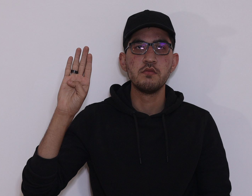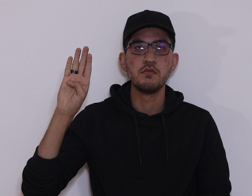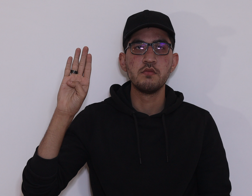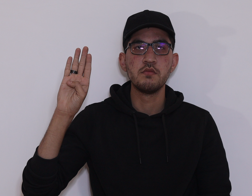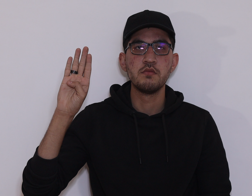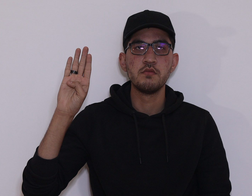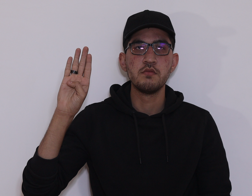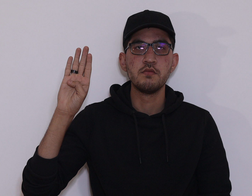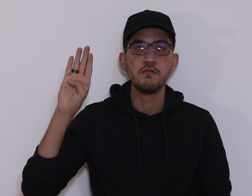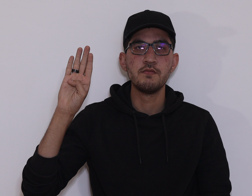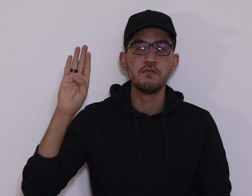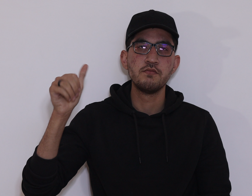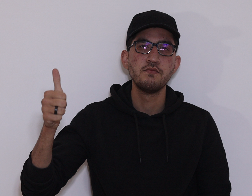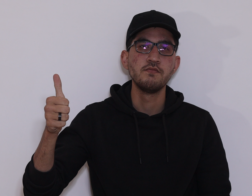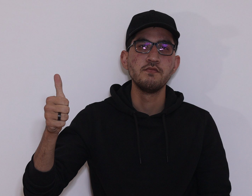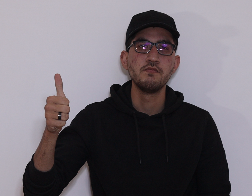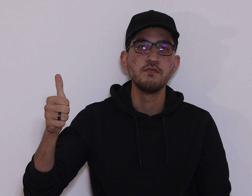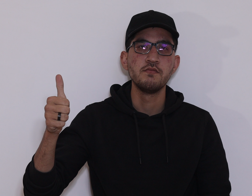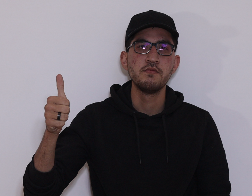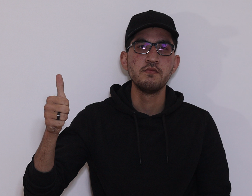best